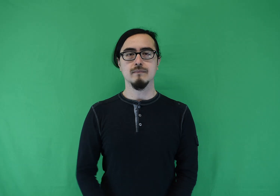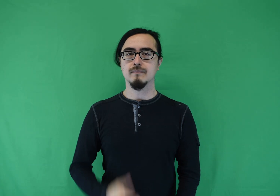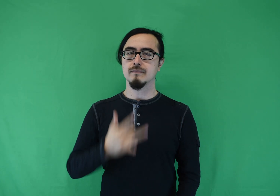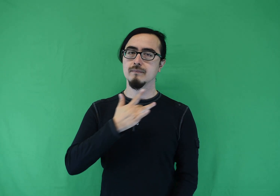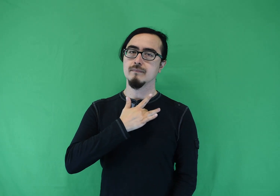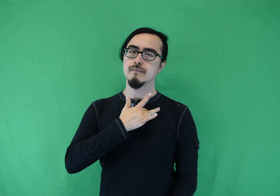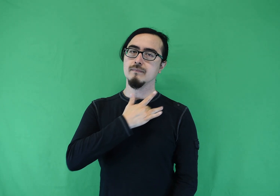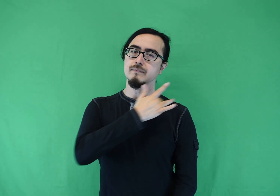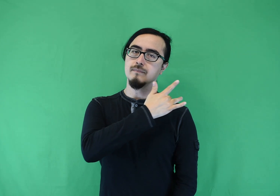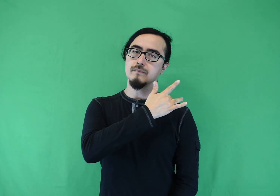sentir